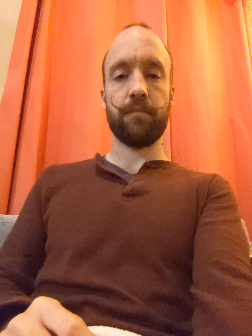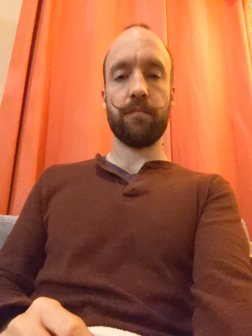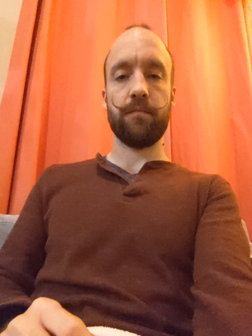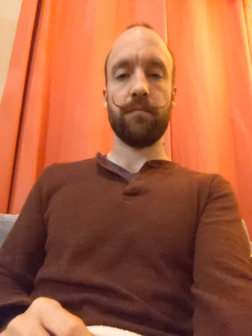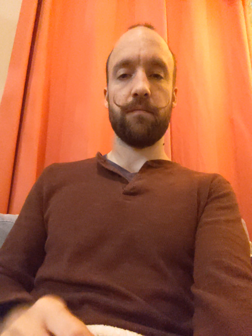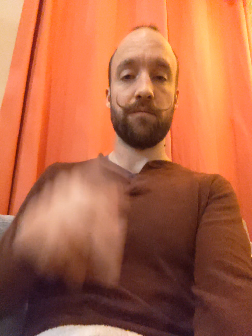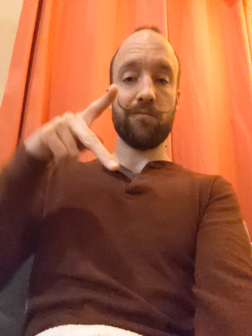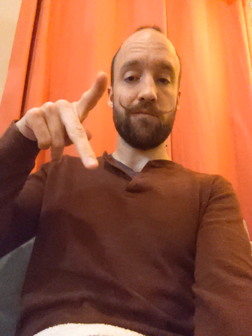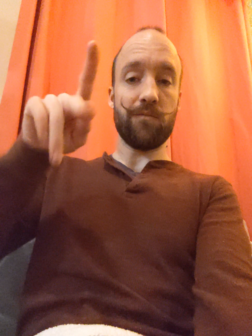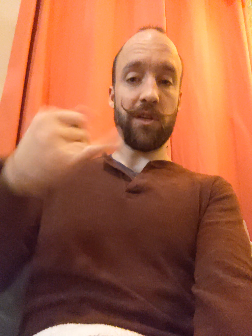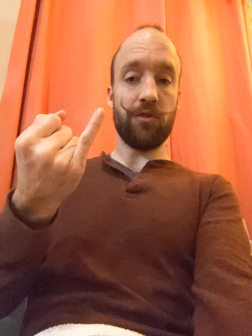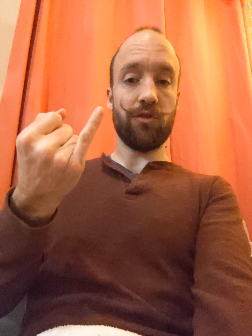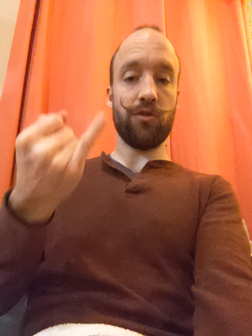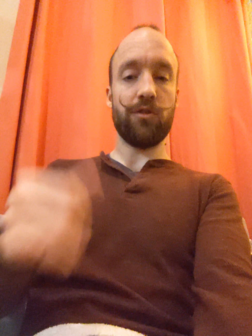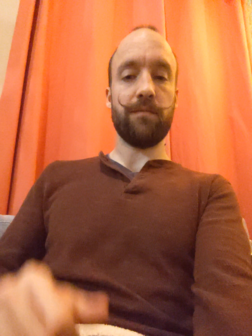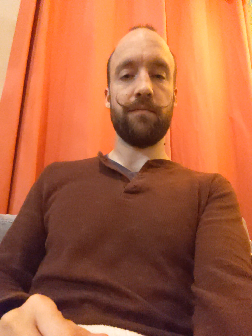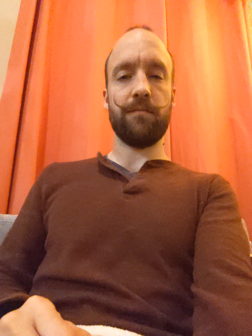pajamas